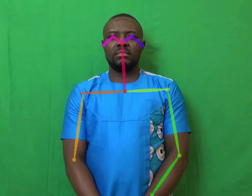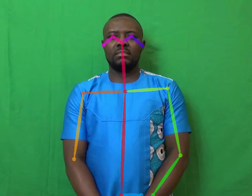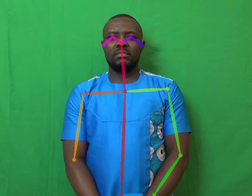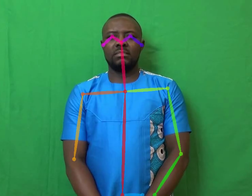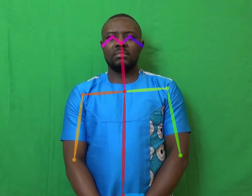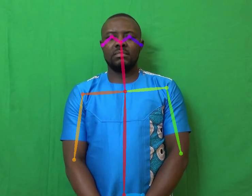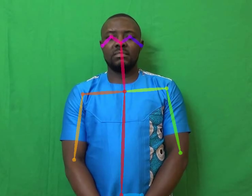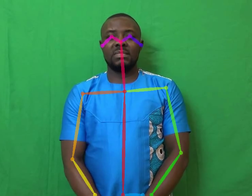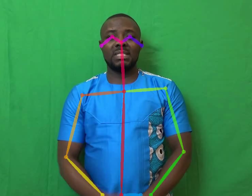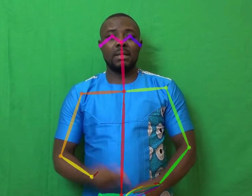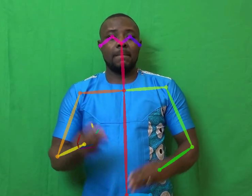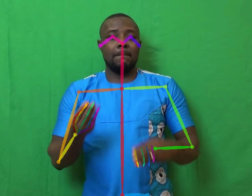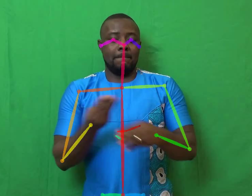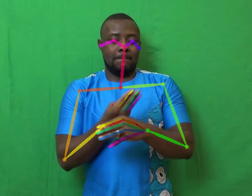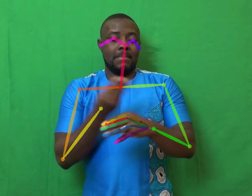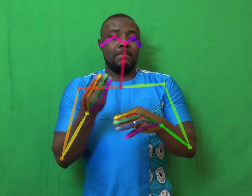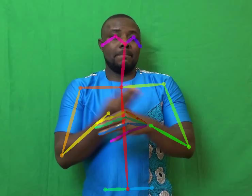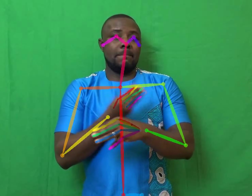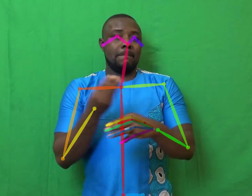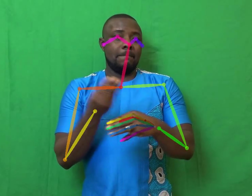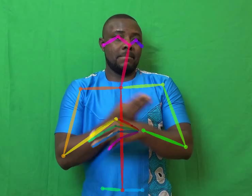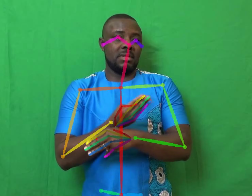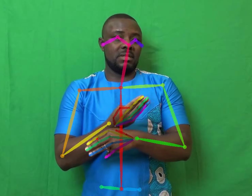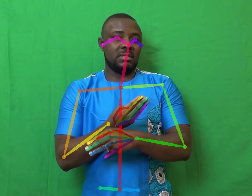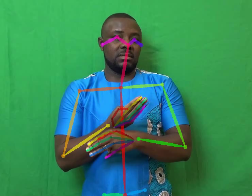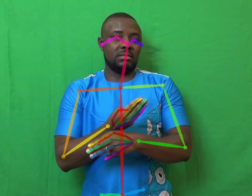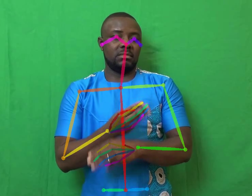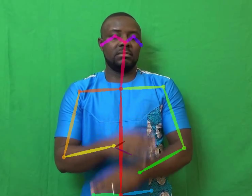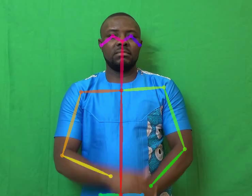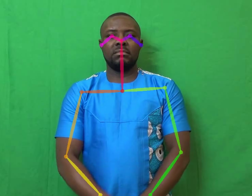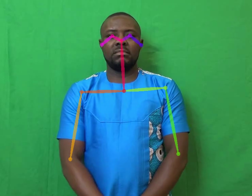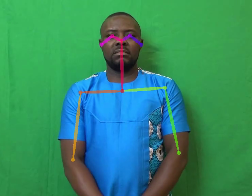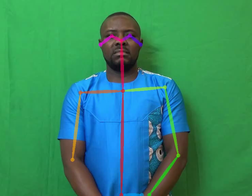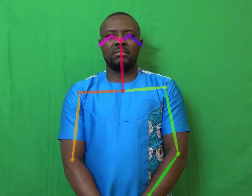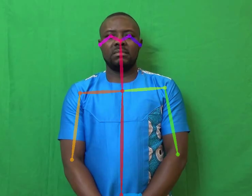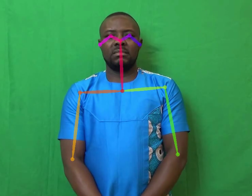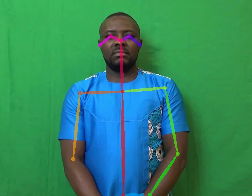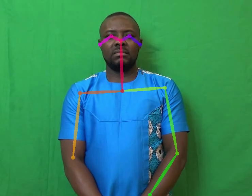mathematics